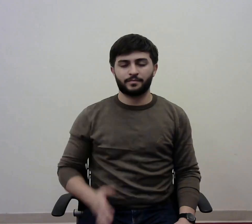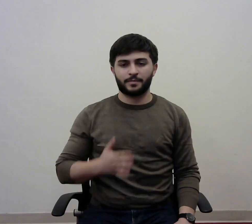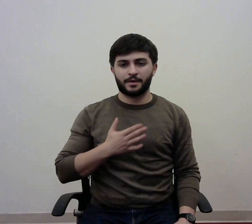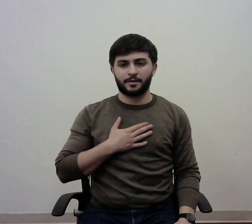mənim